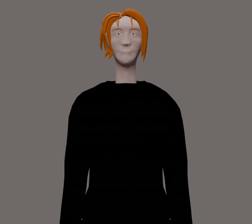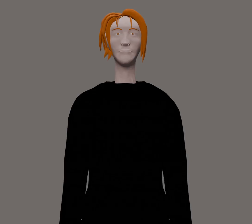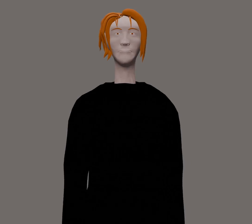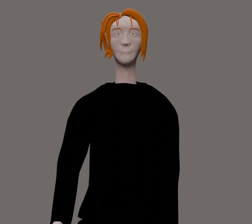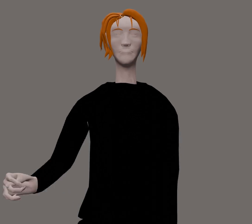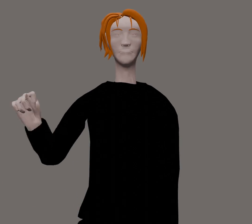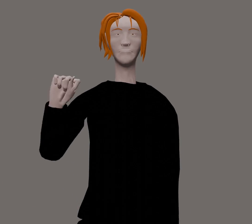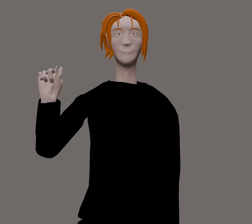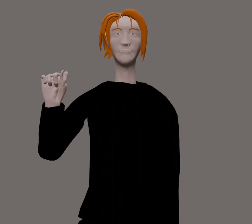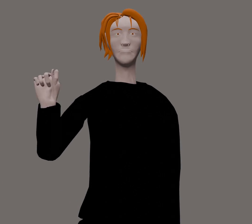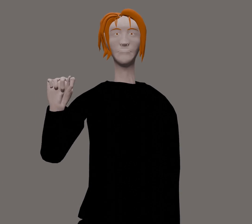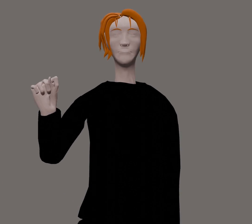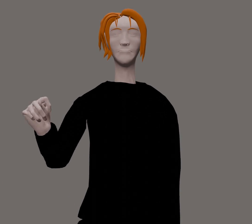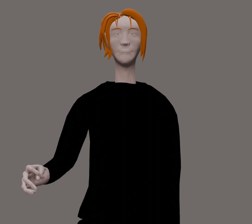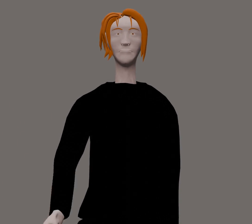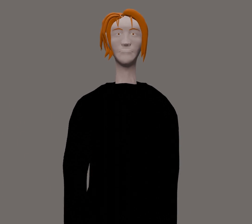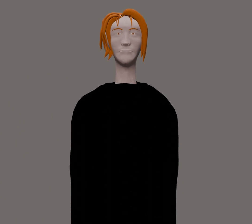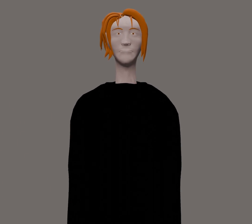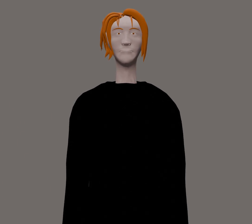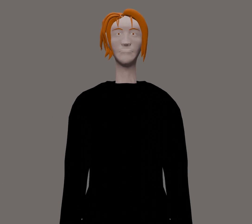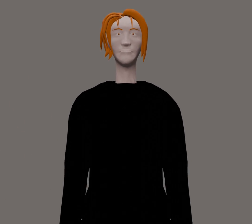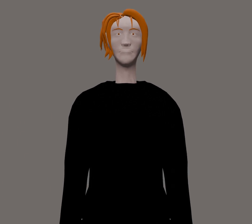Bathroom (Short)